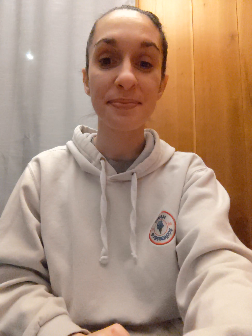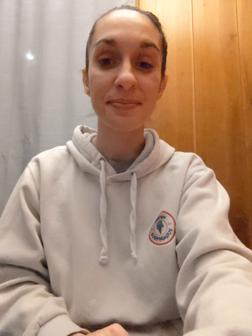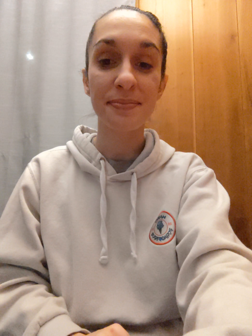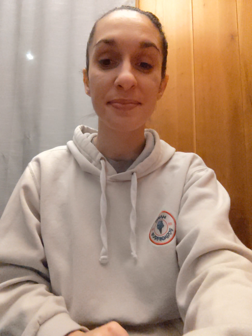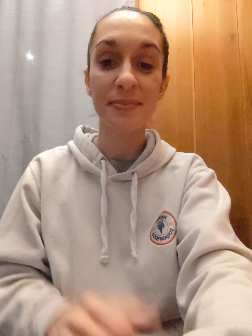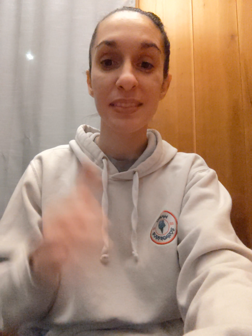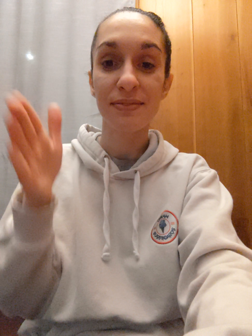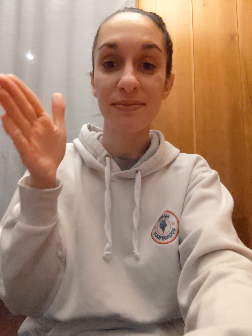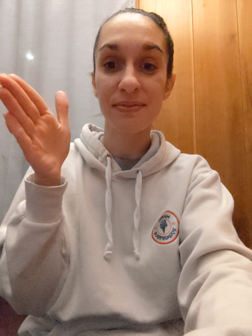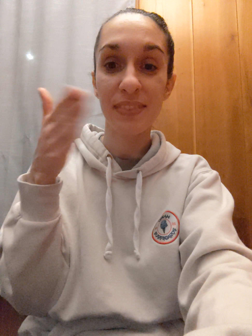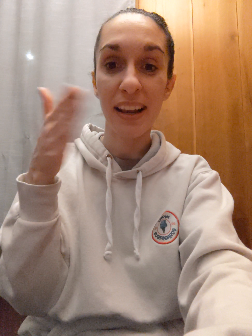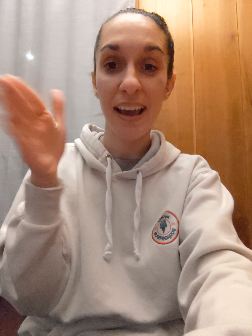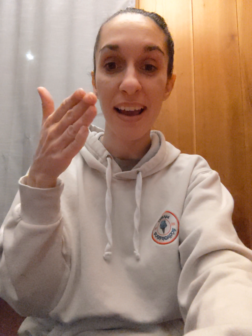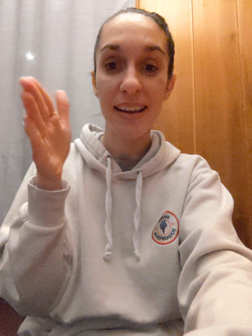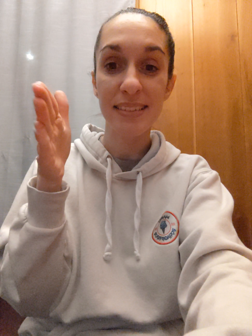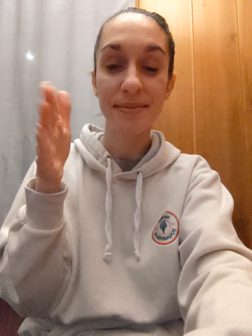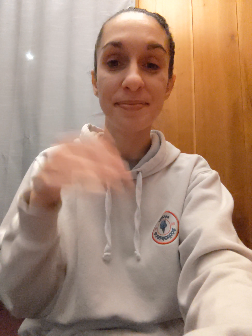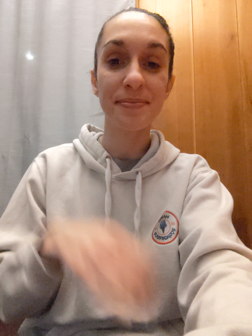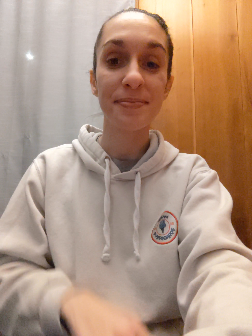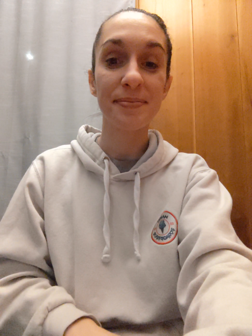flag